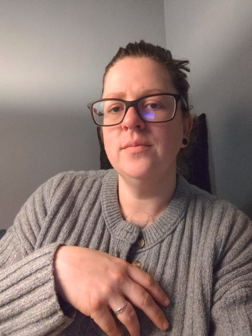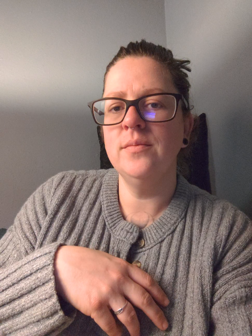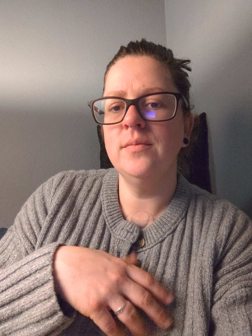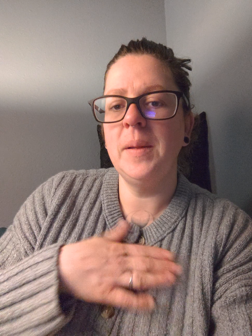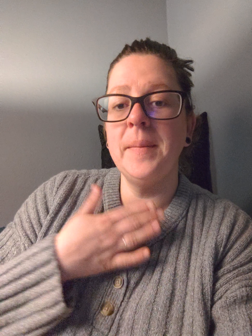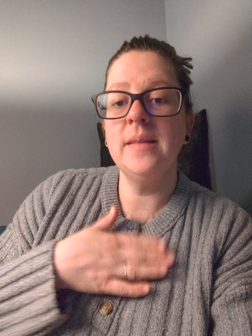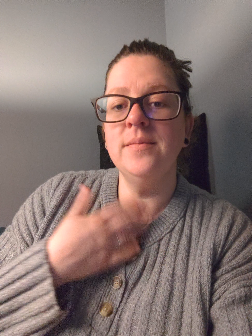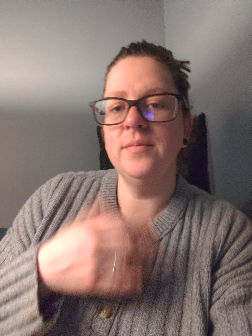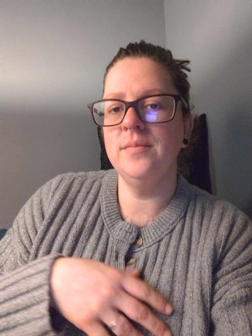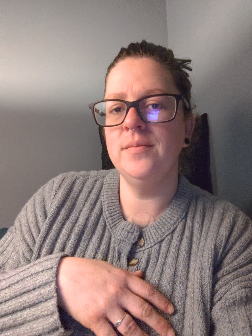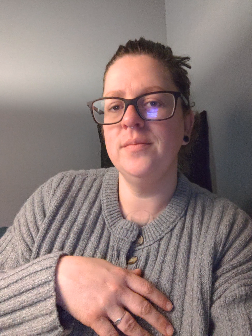happy